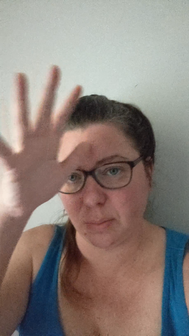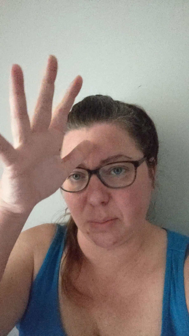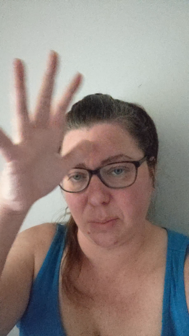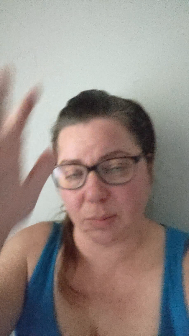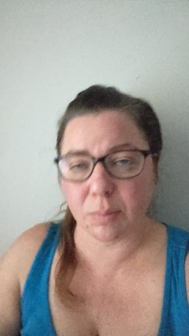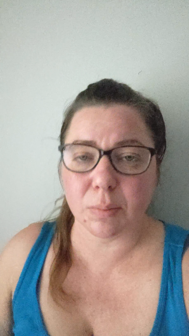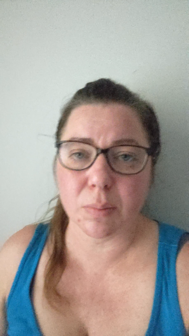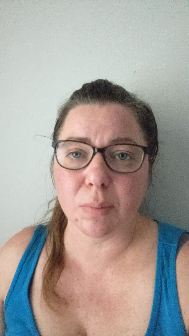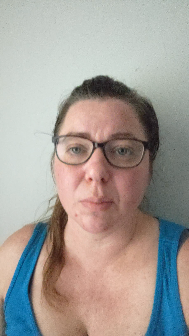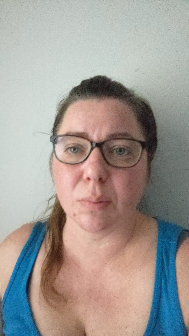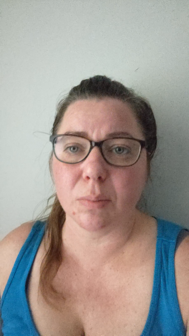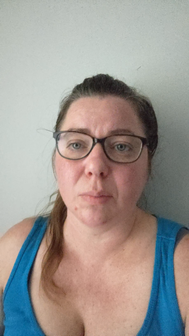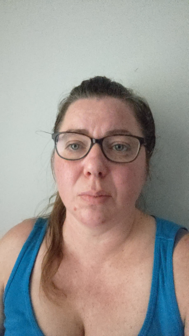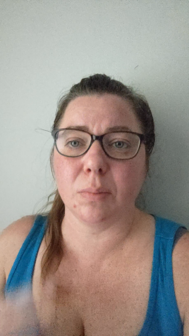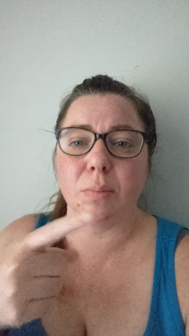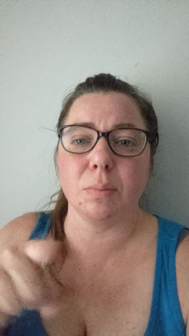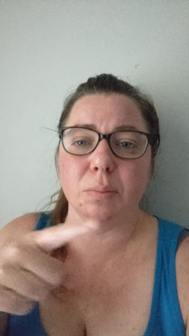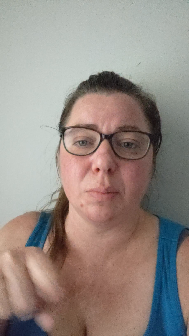knife